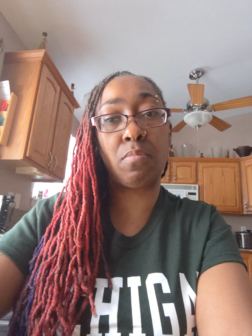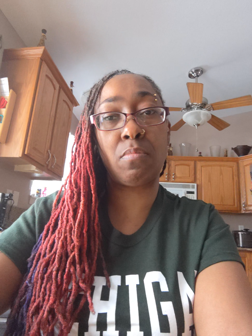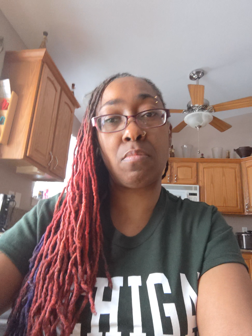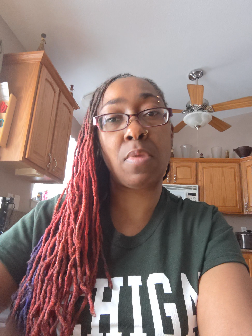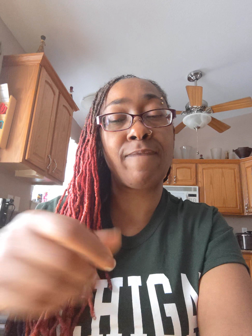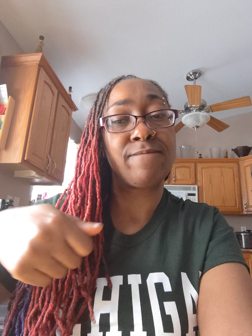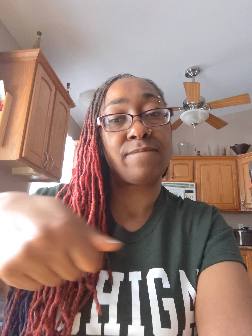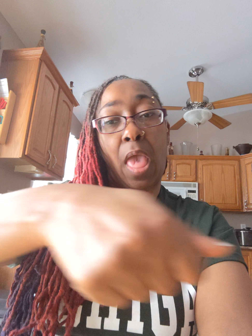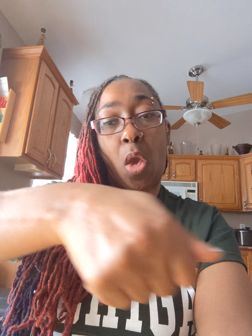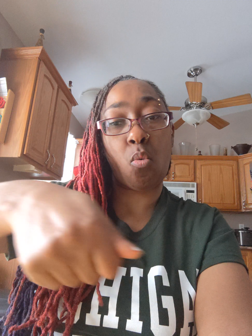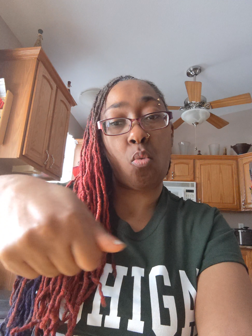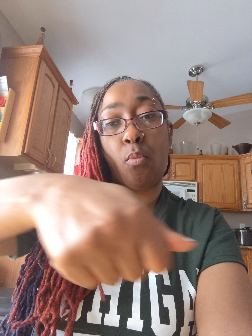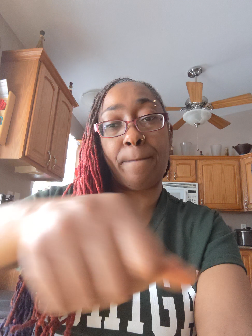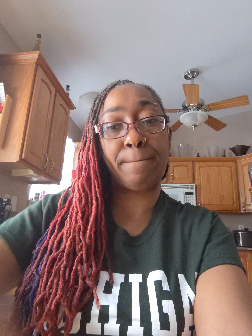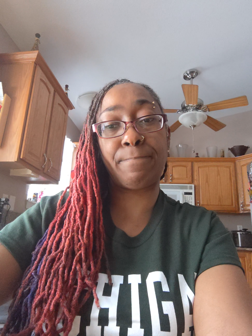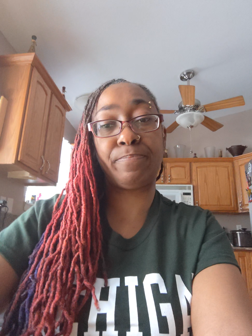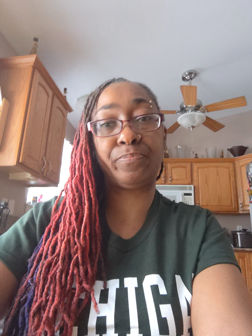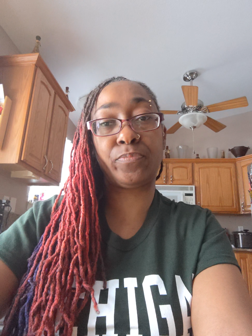vacuum